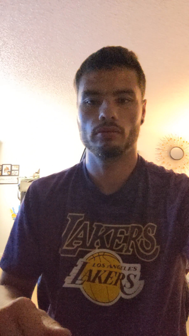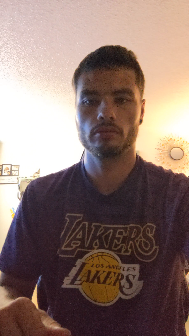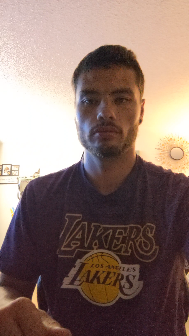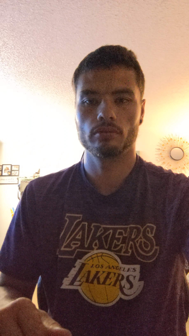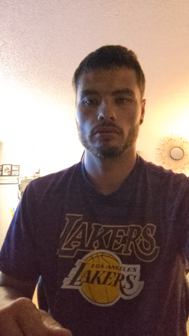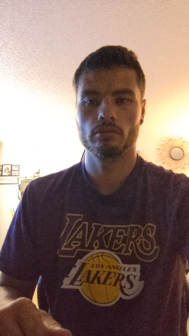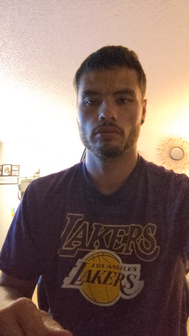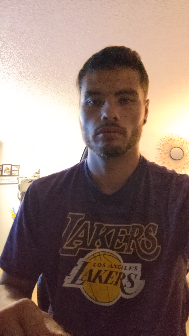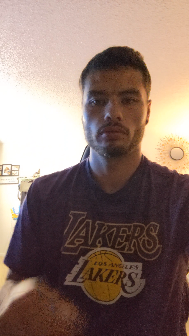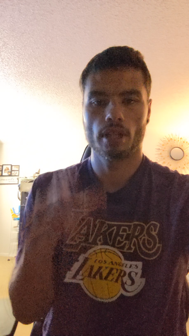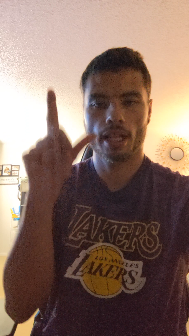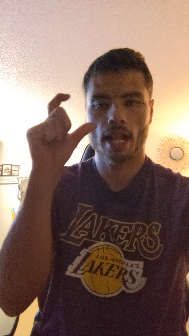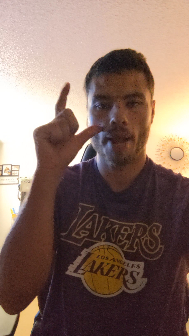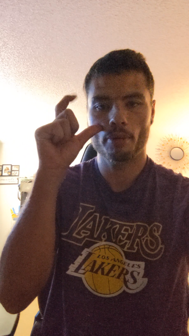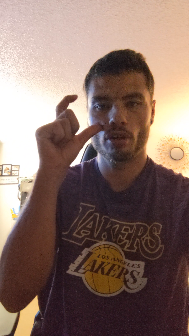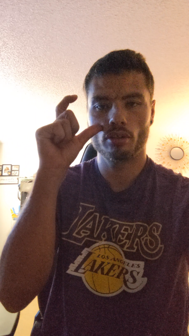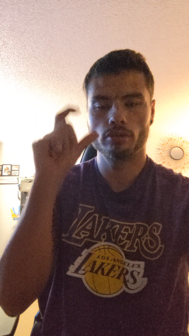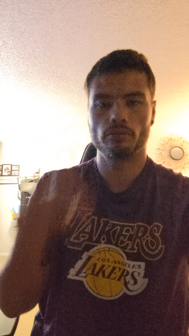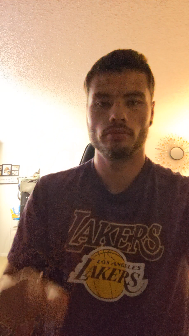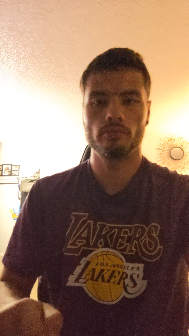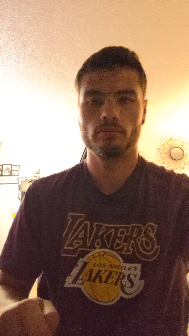camera